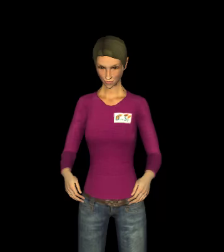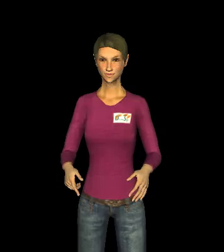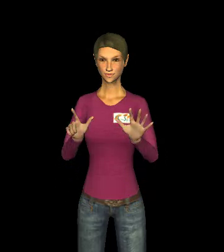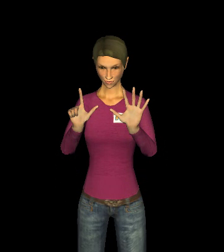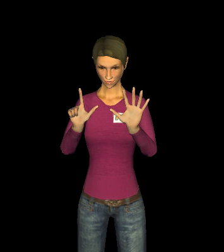7